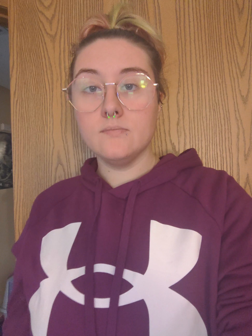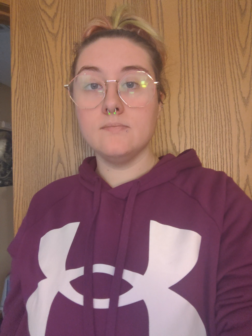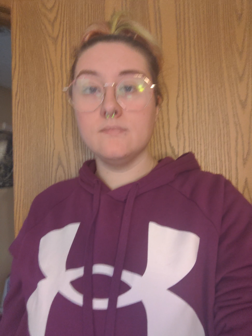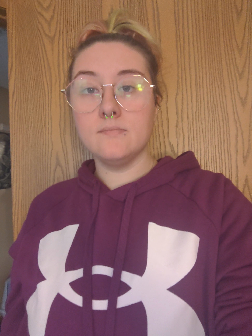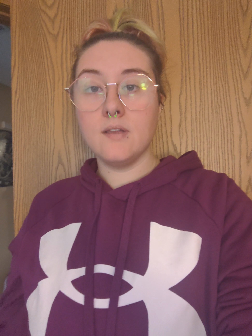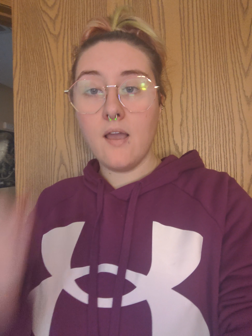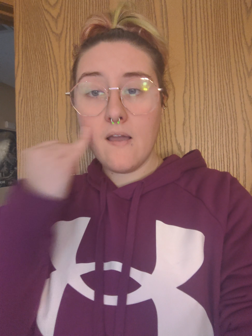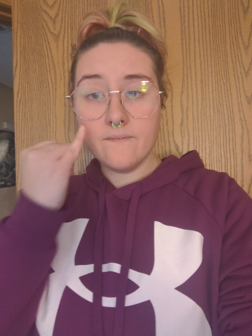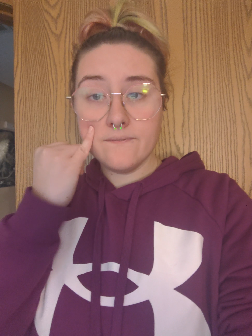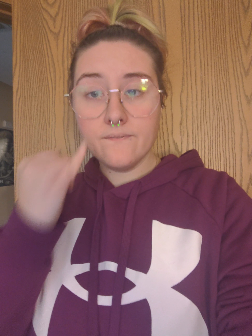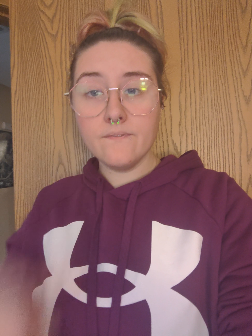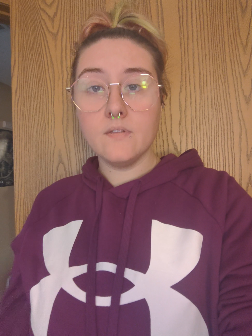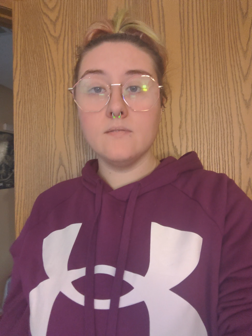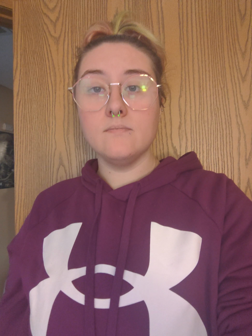if